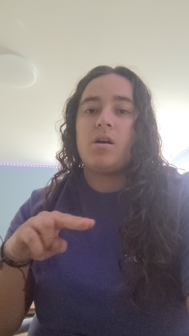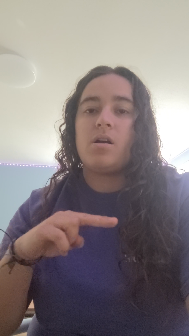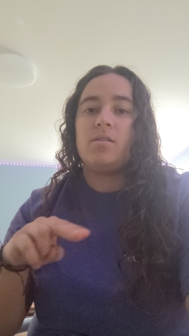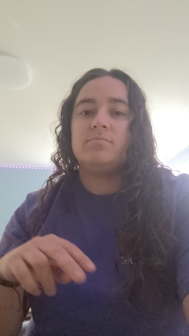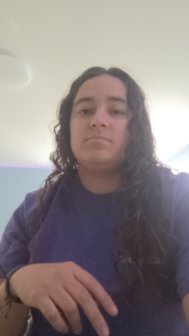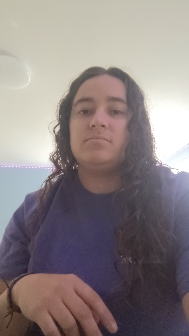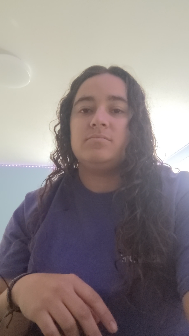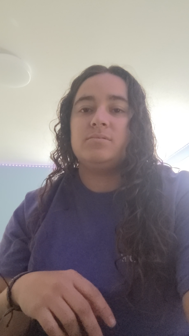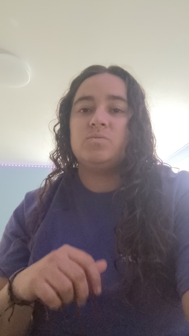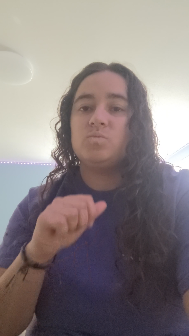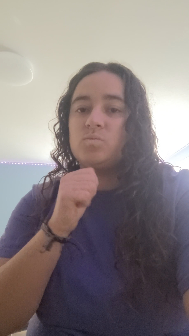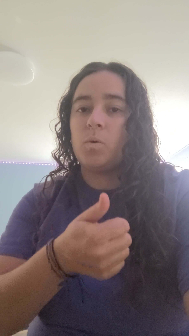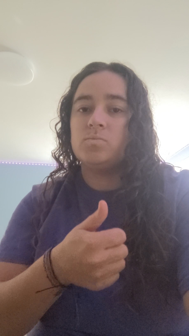don't